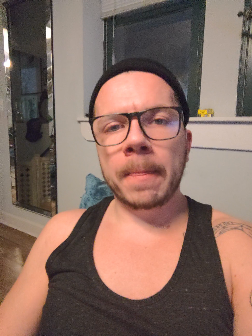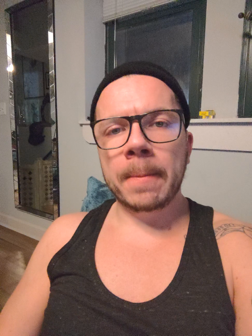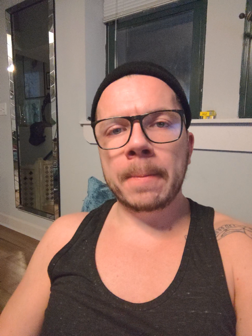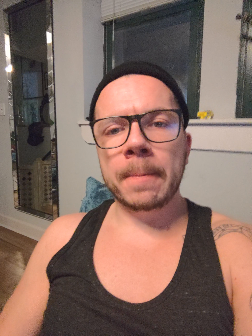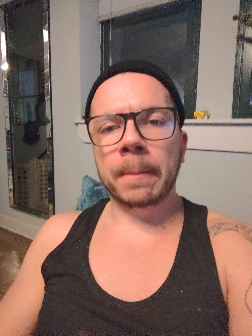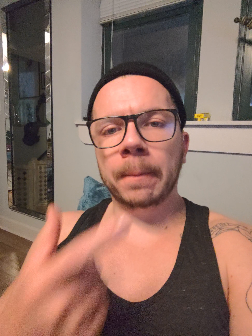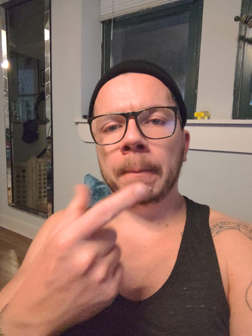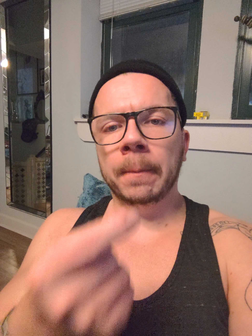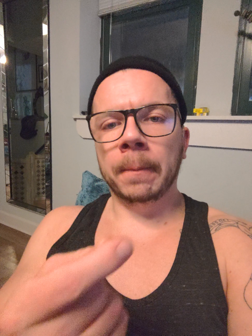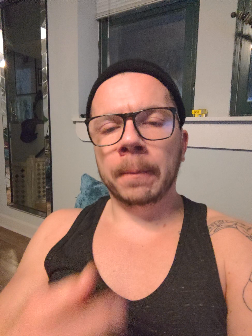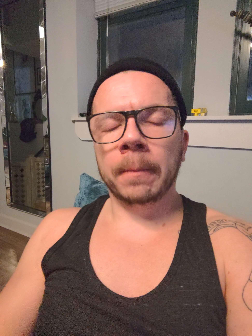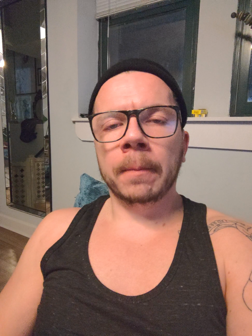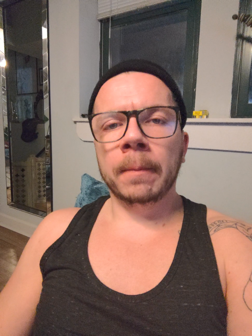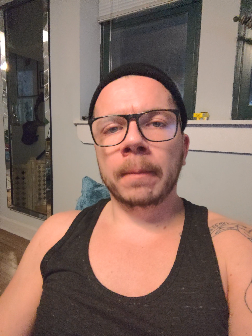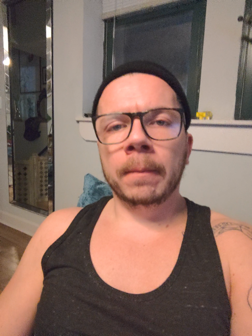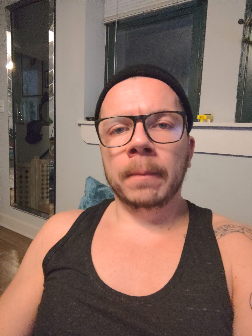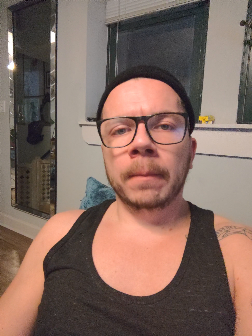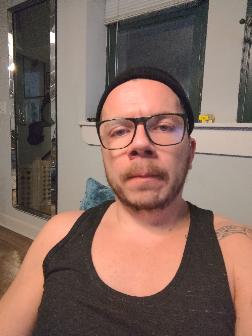go